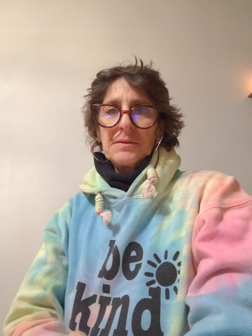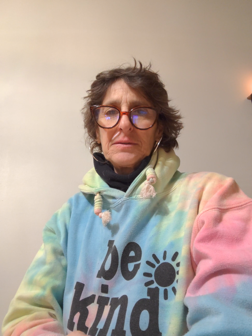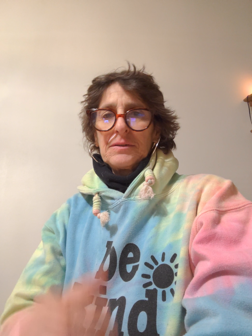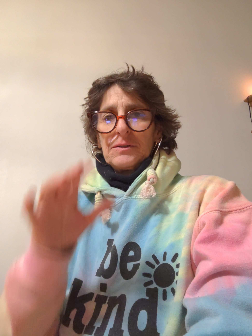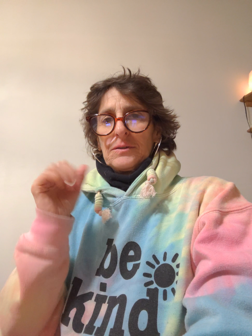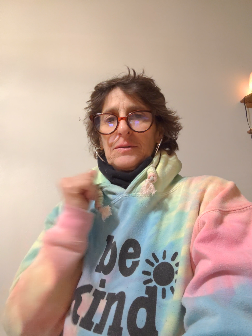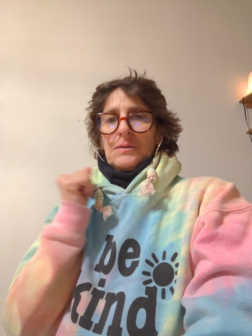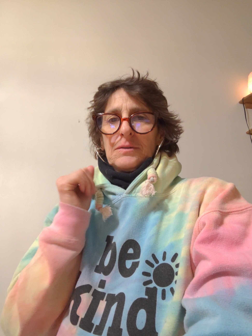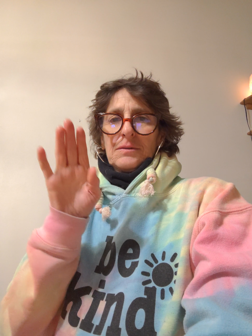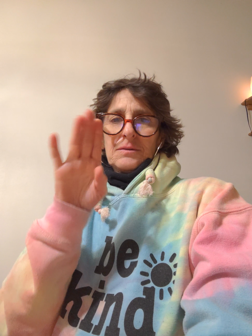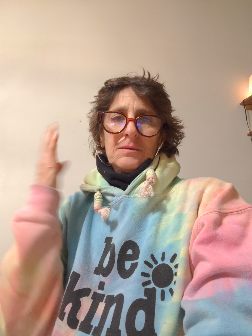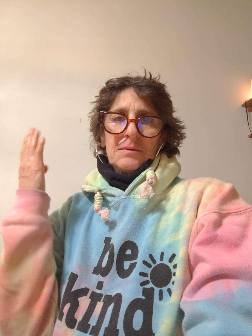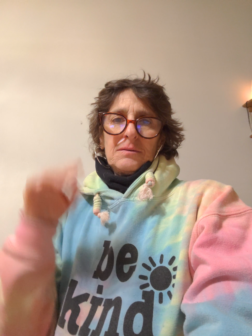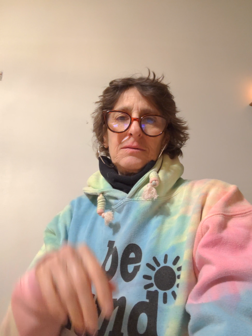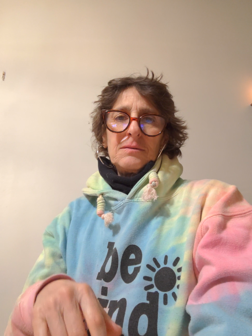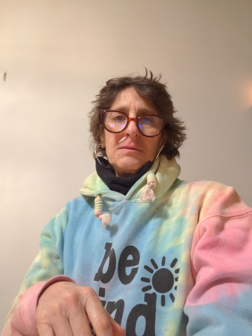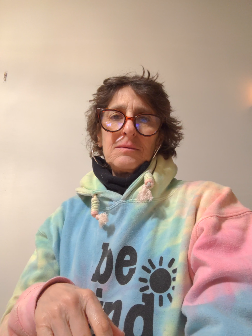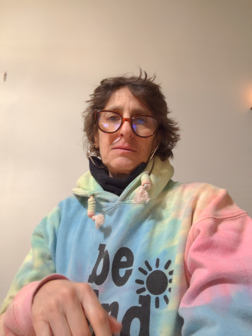refrigerator